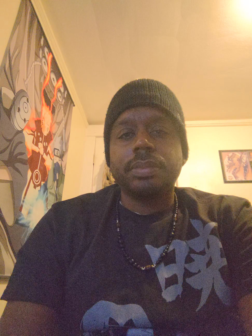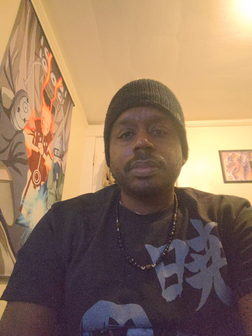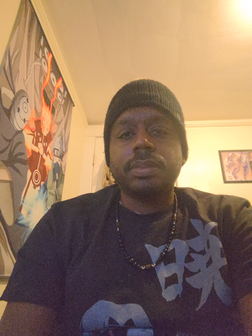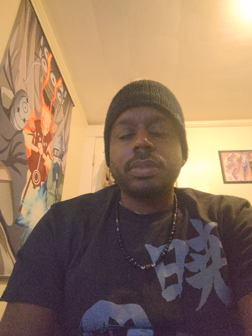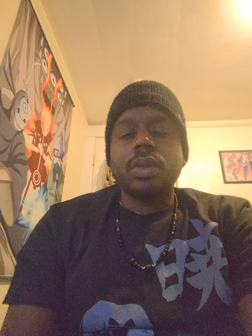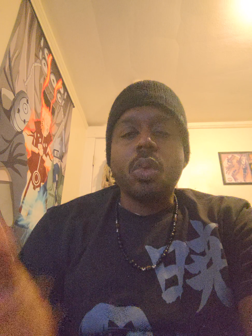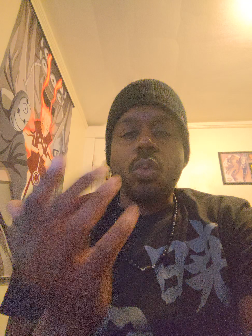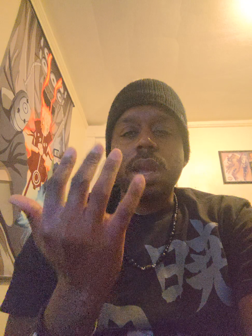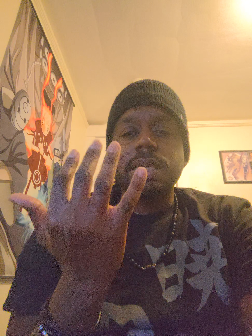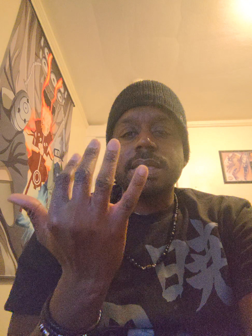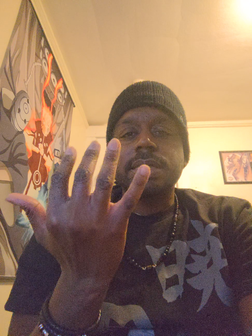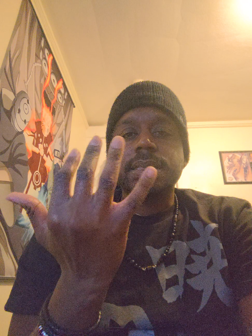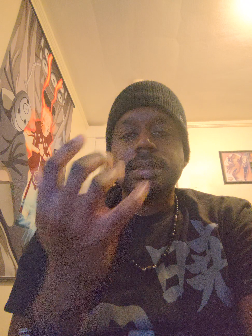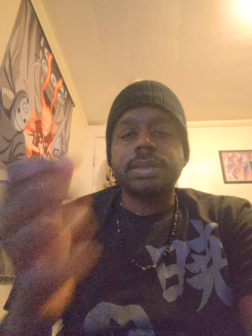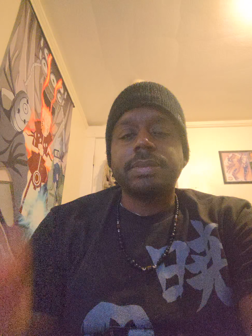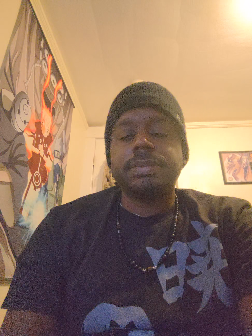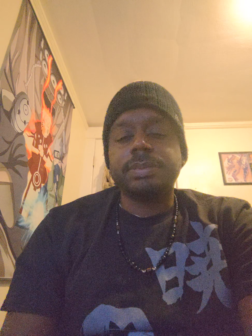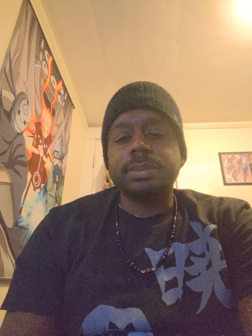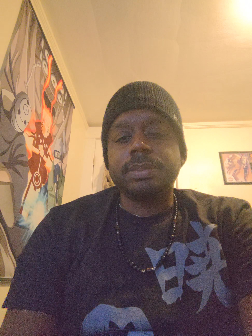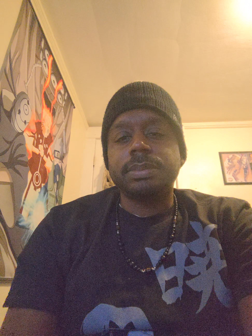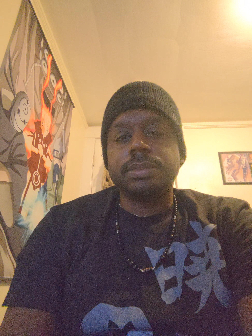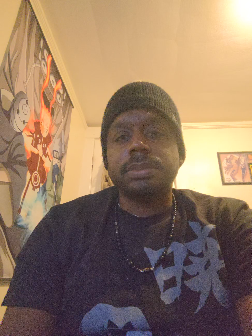wait